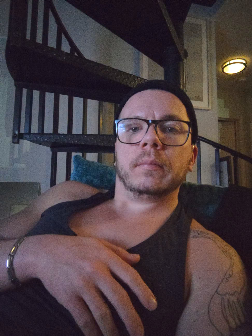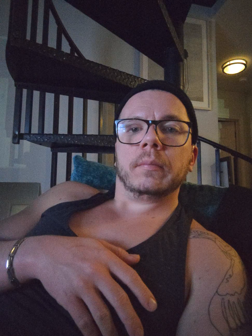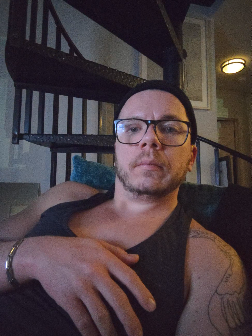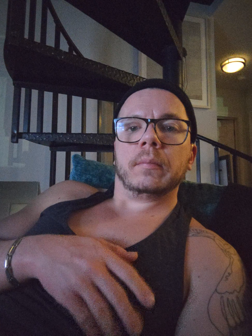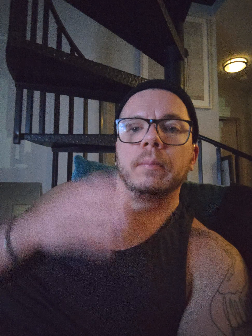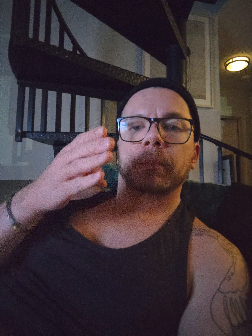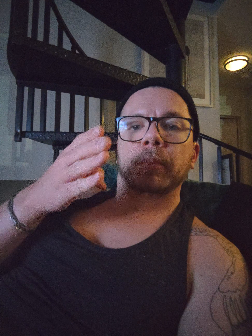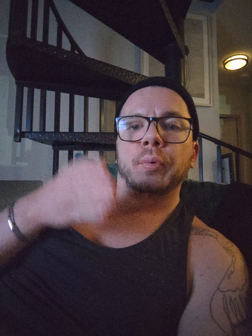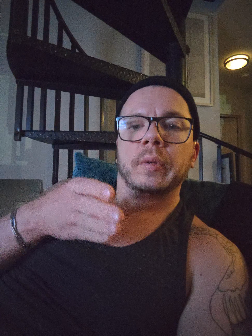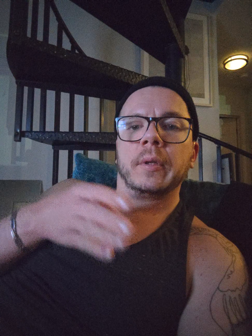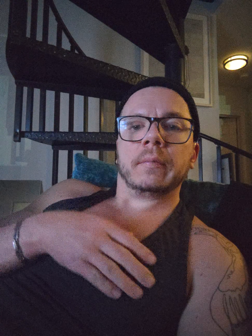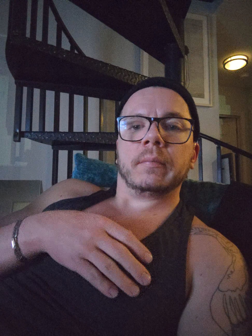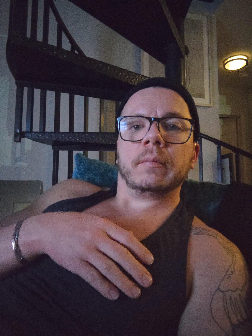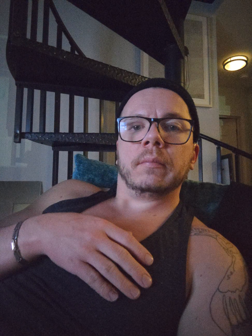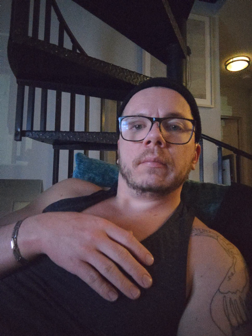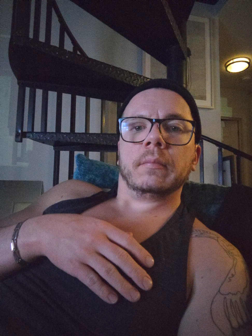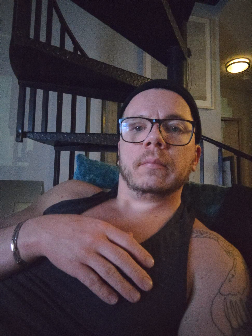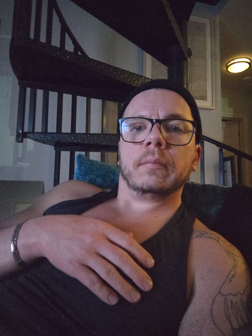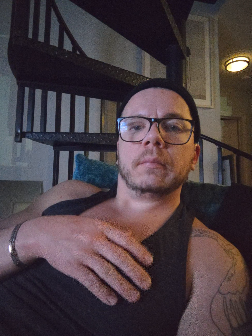person